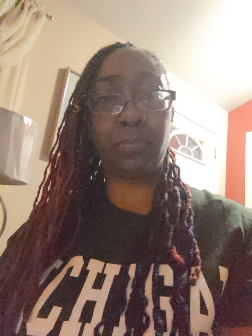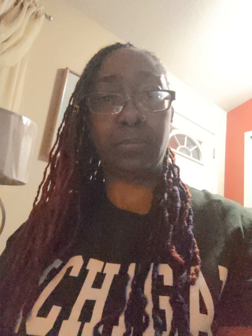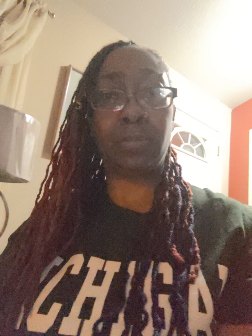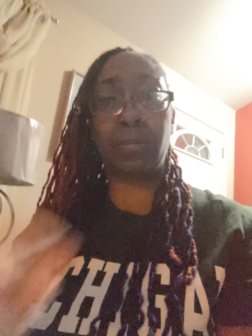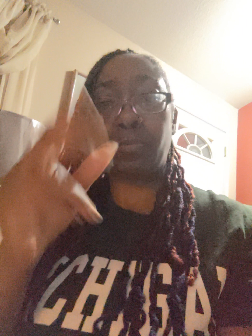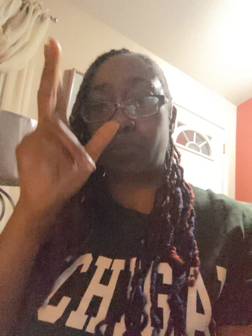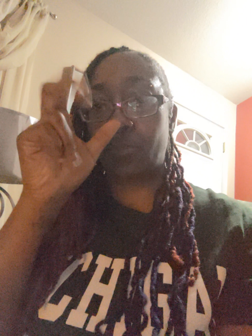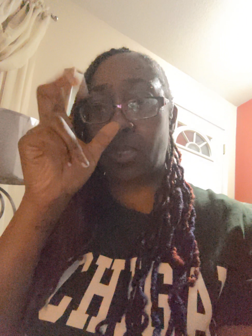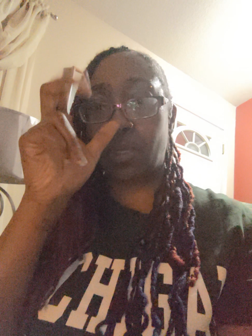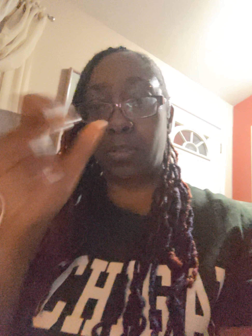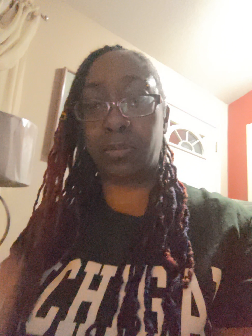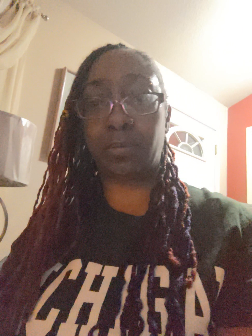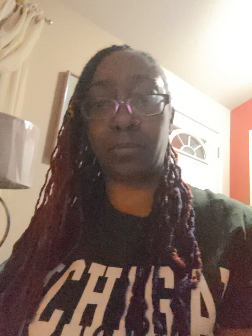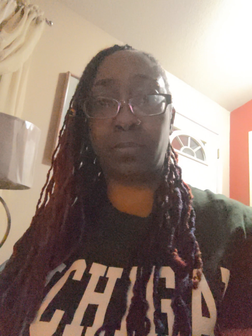bug